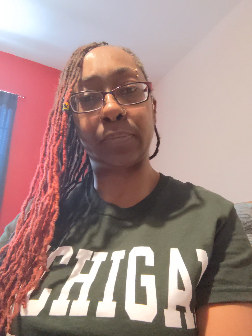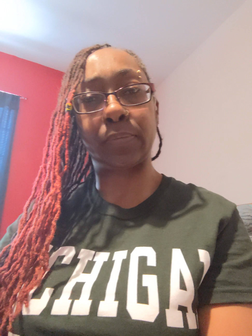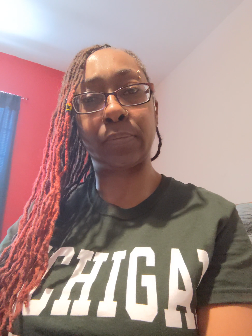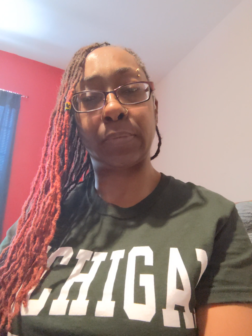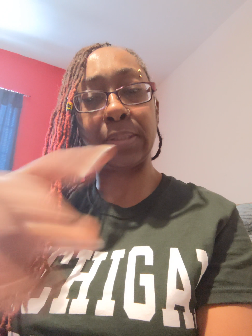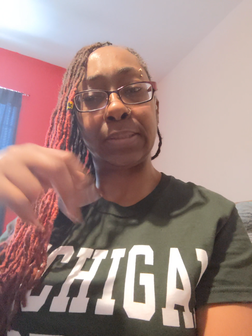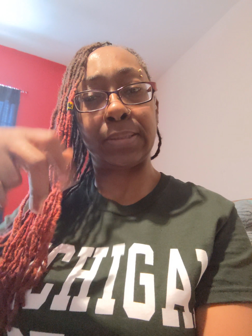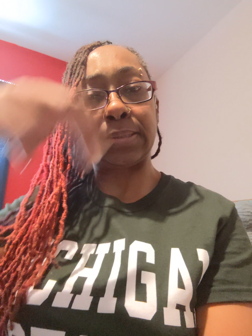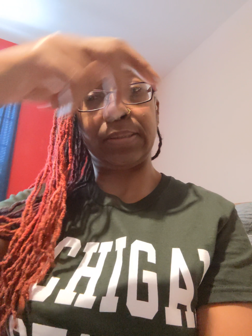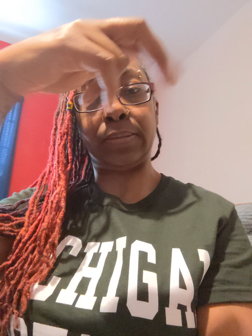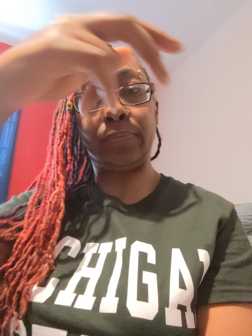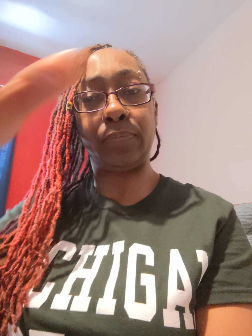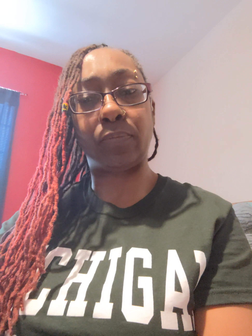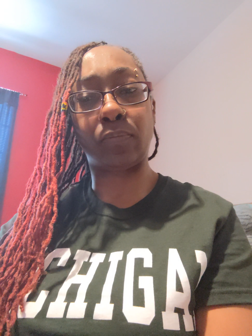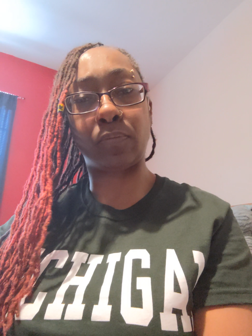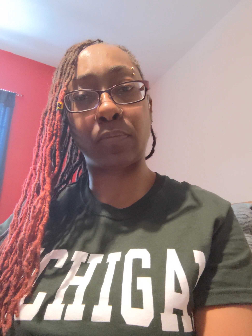stairs